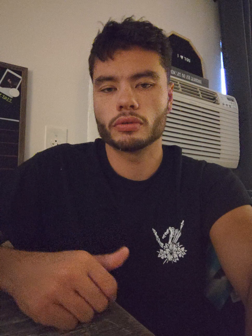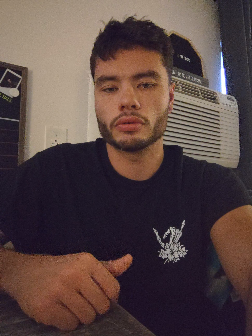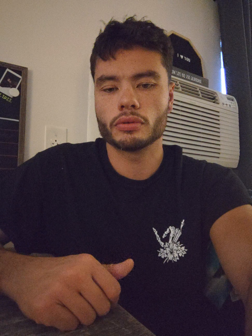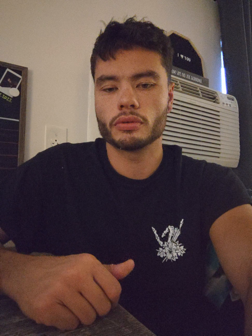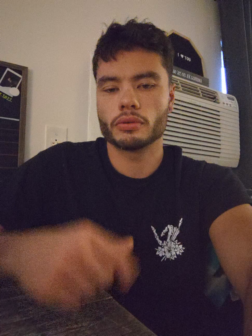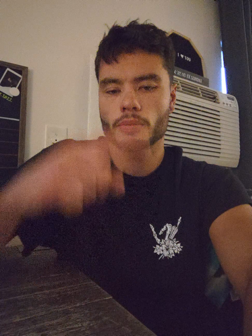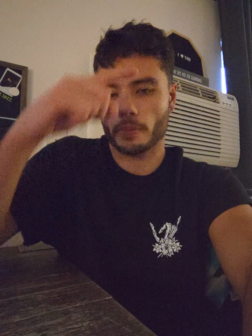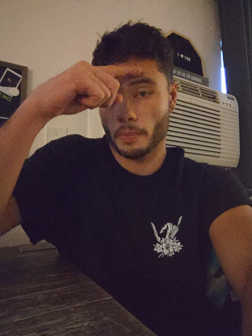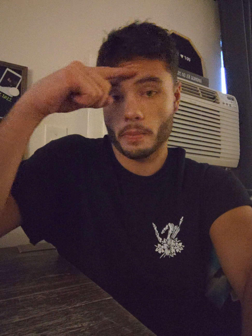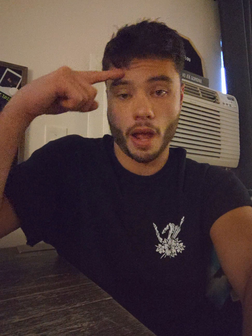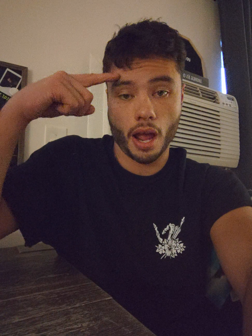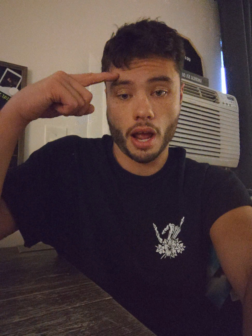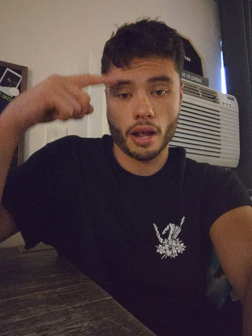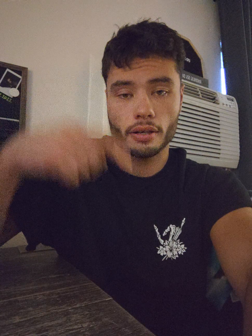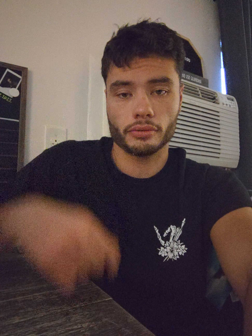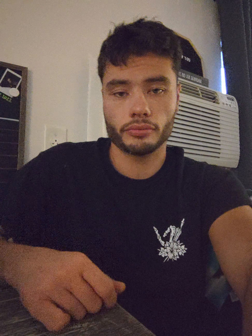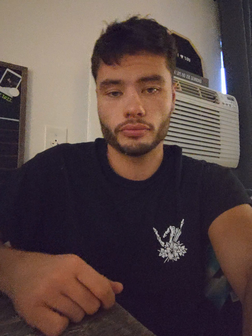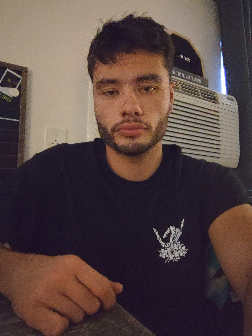black